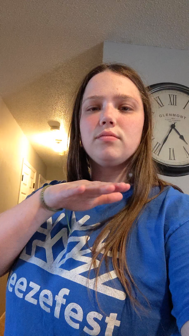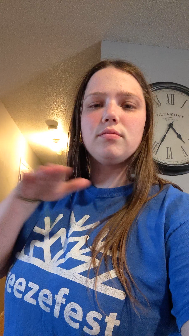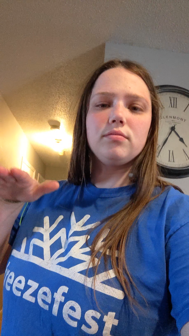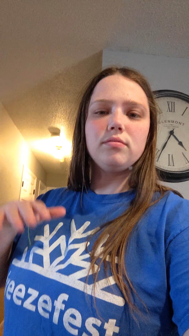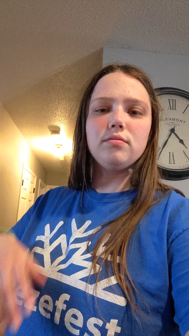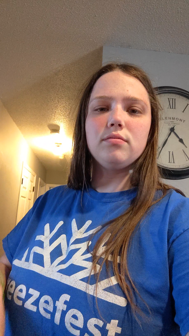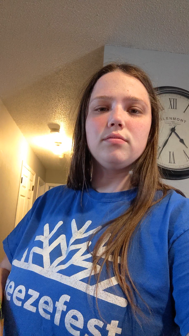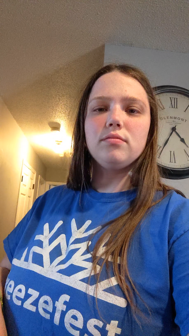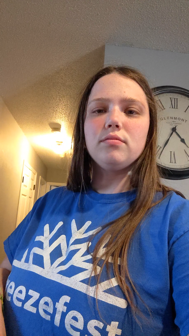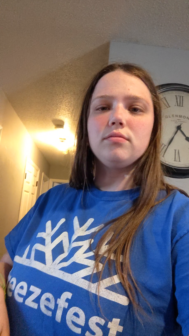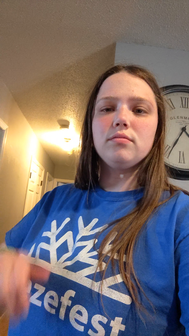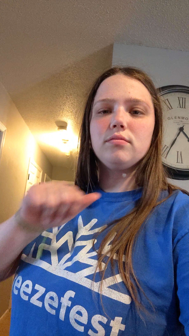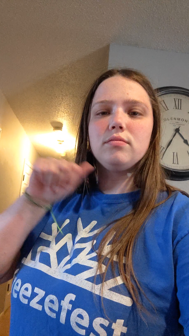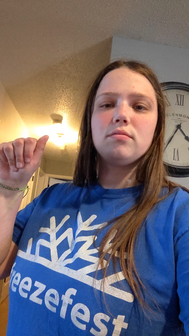a